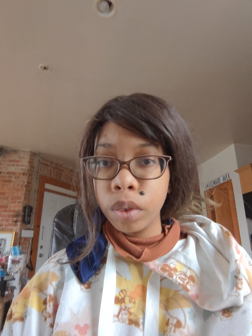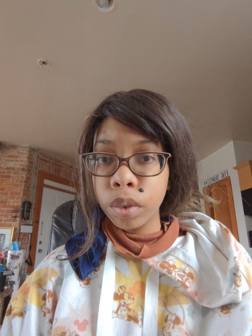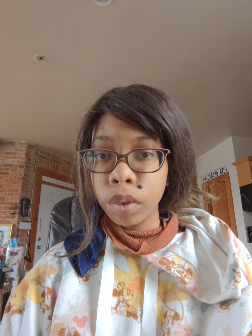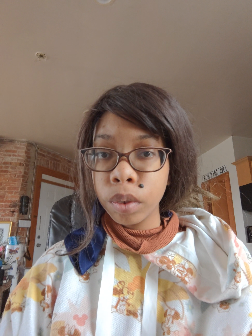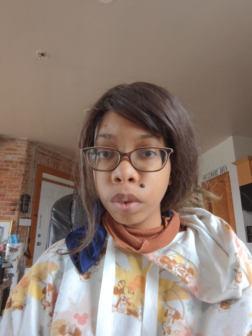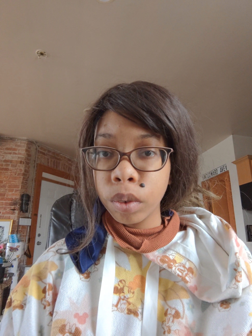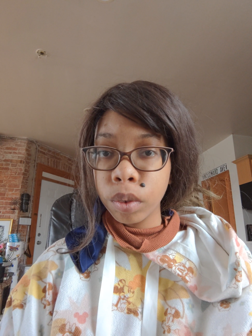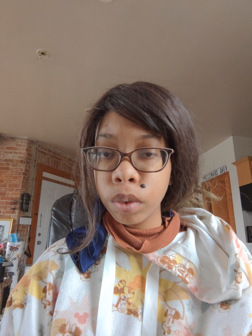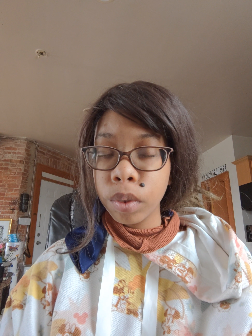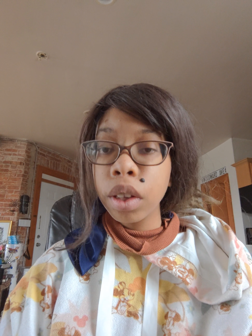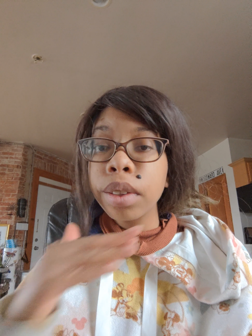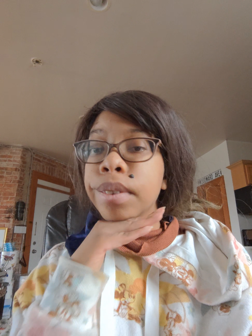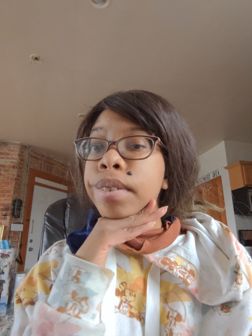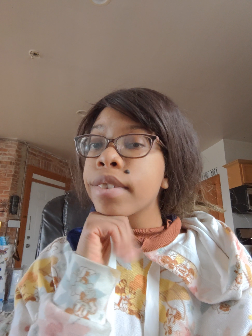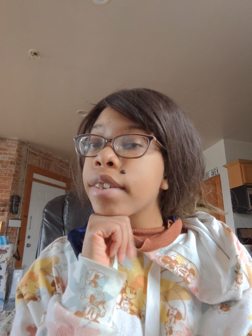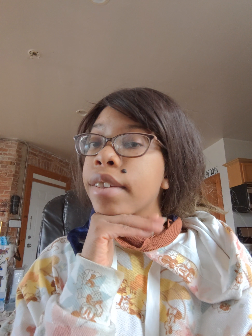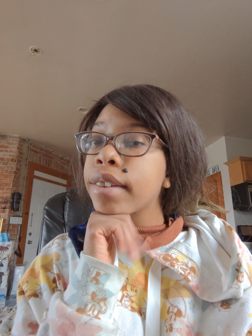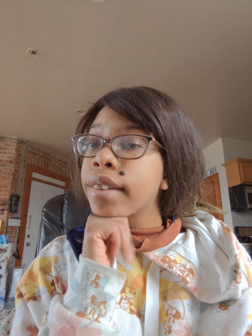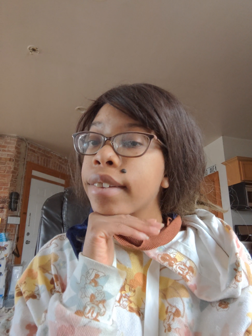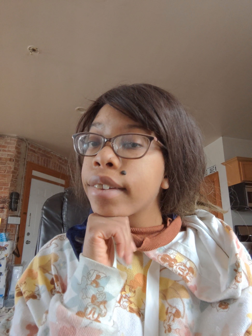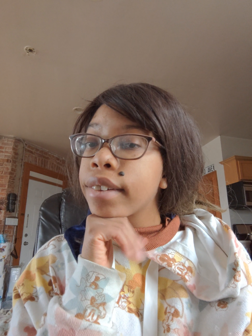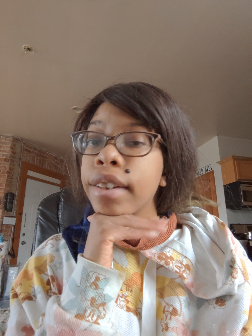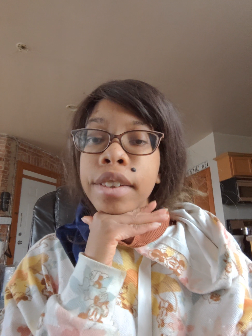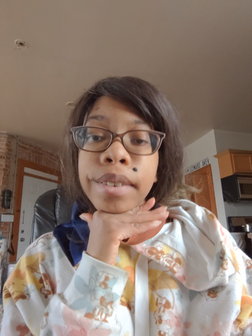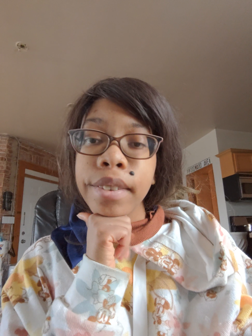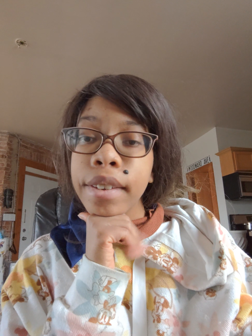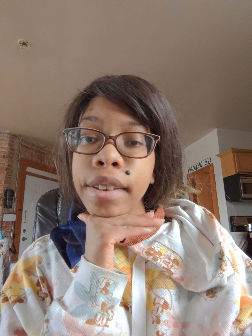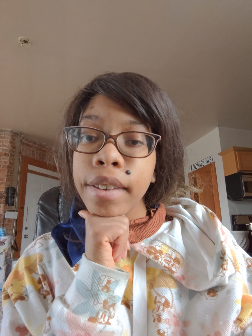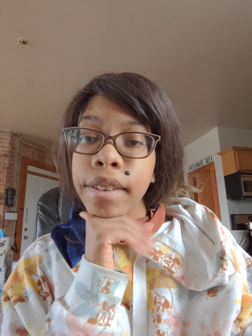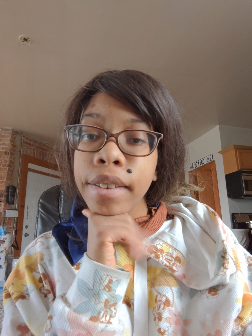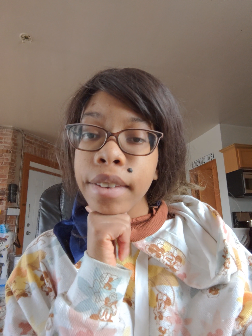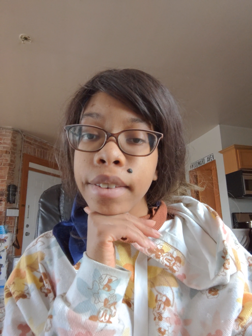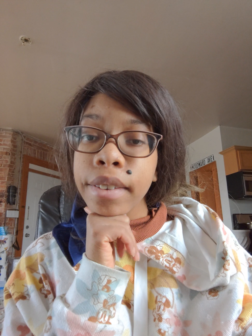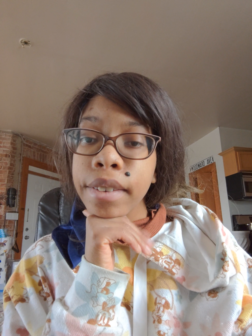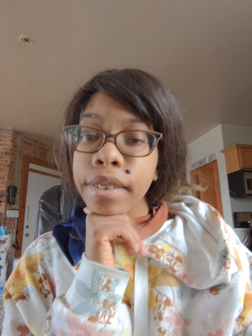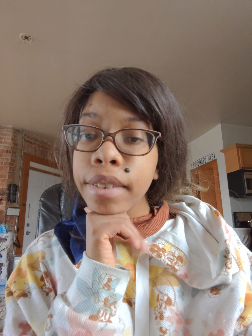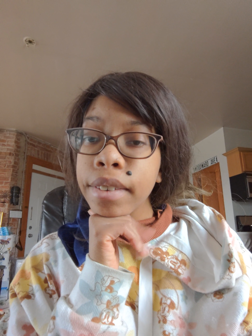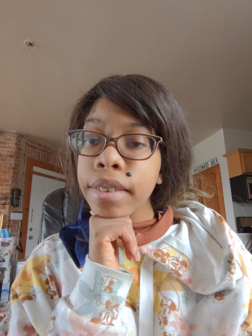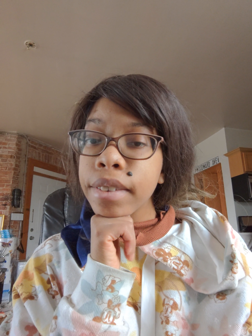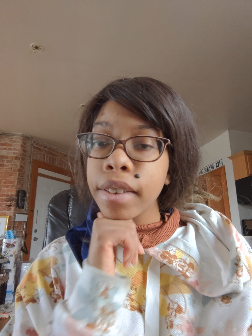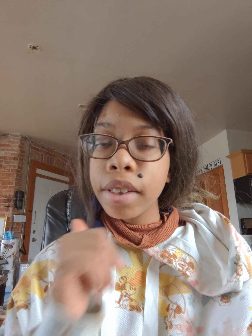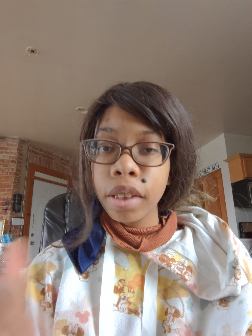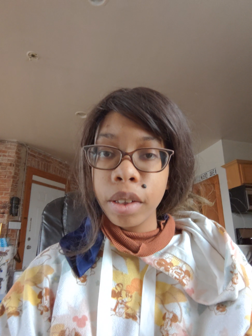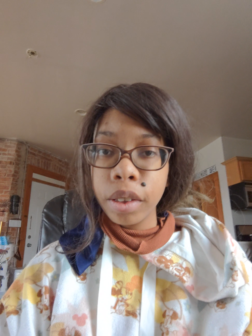pig